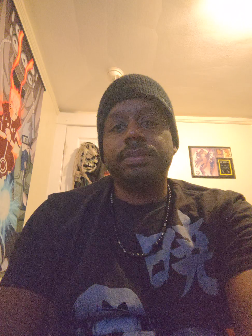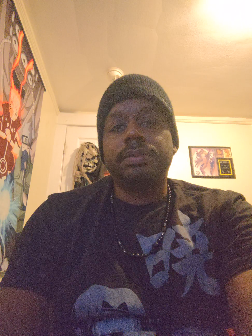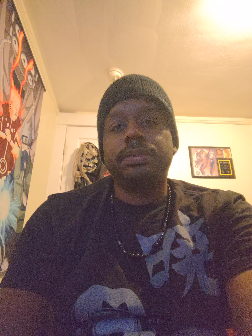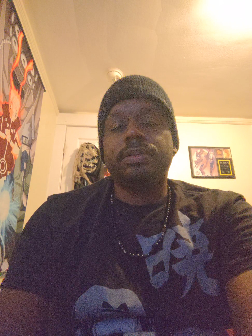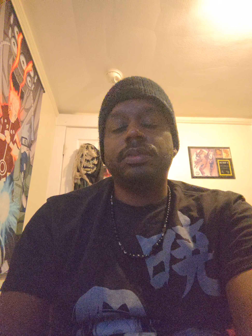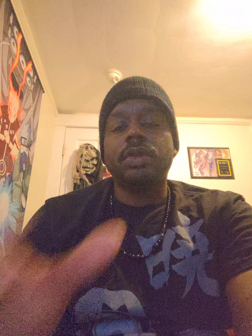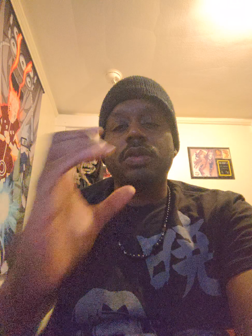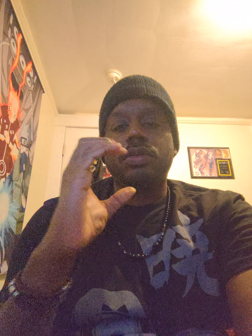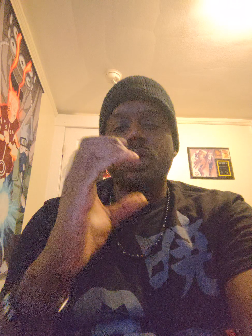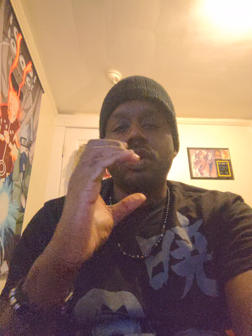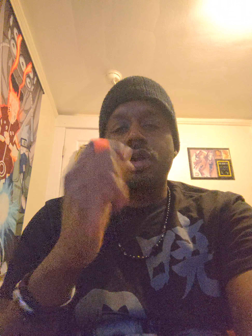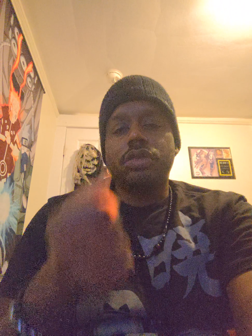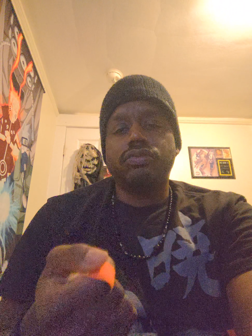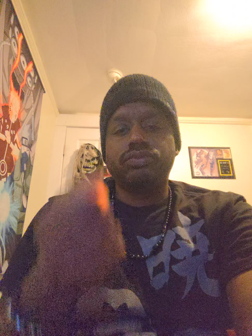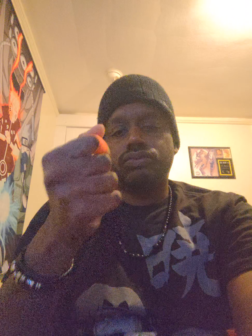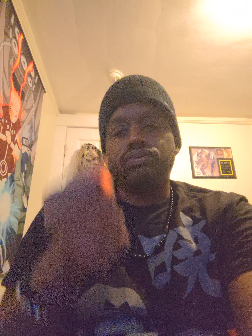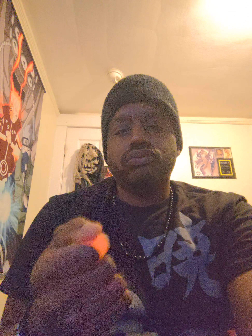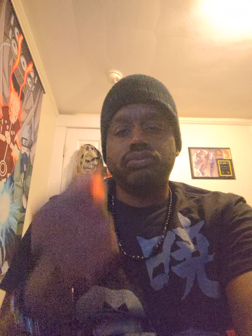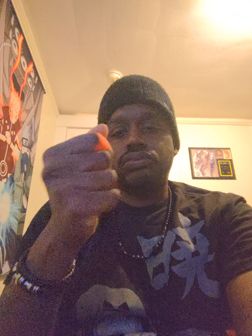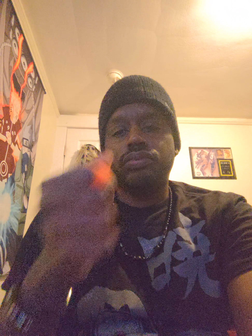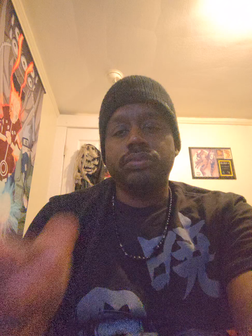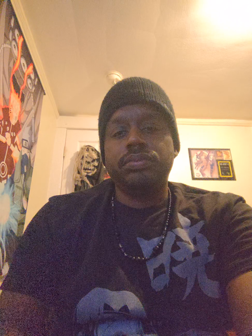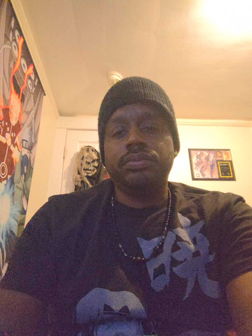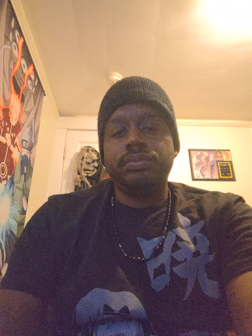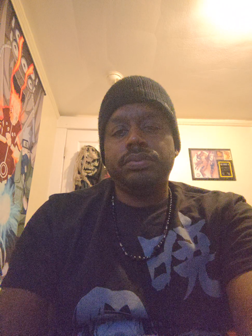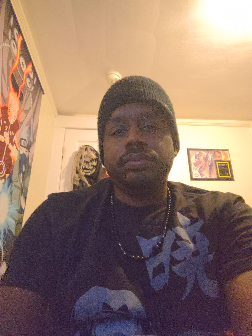car